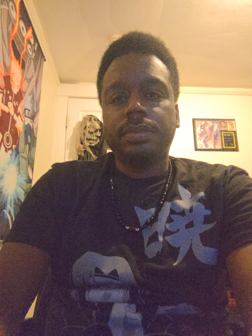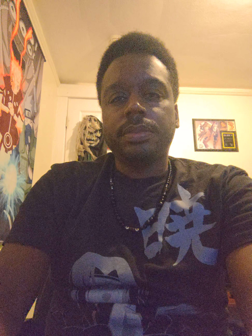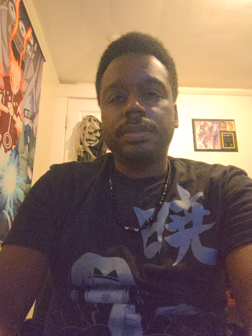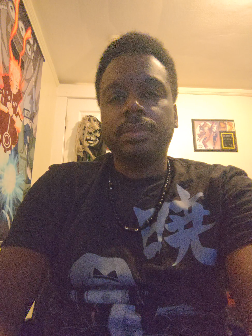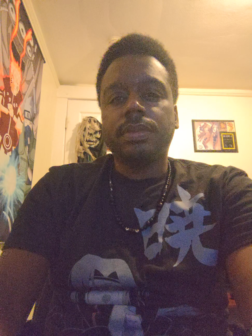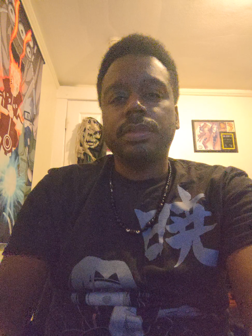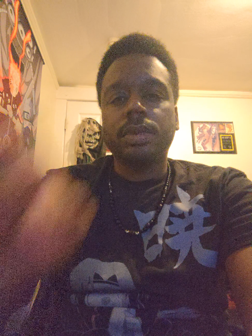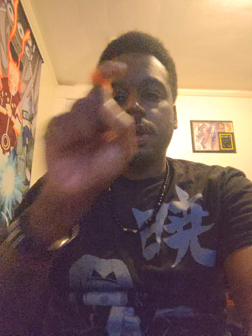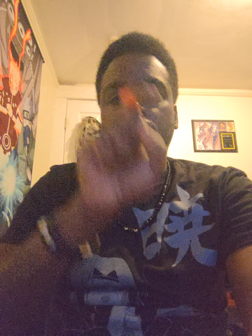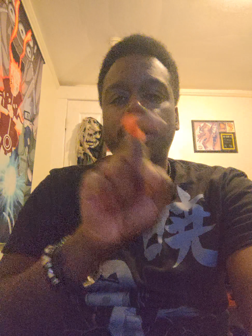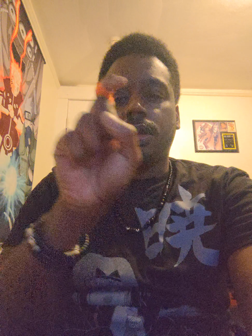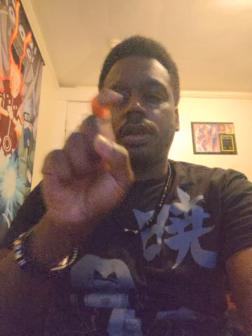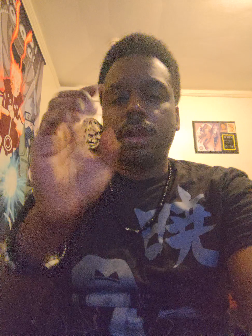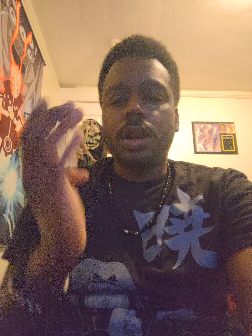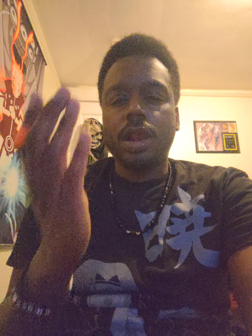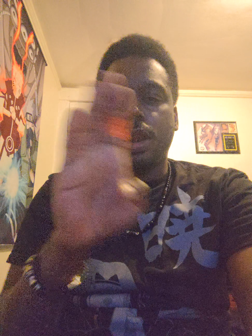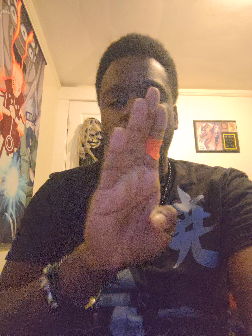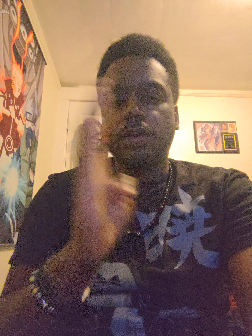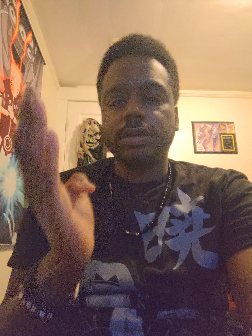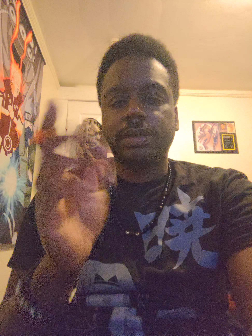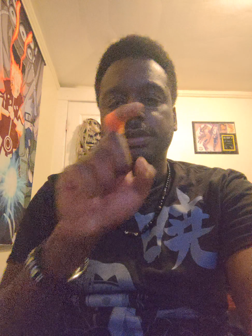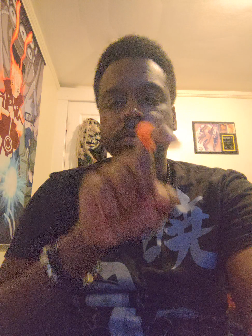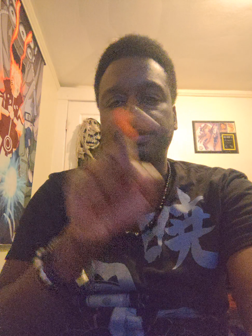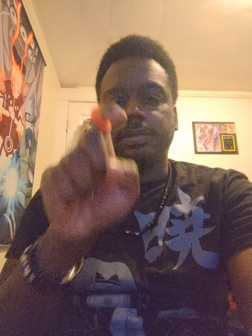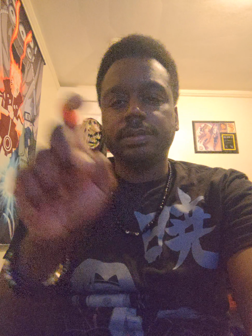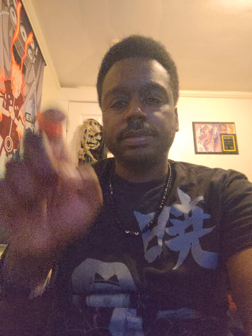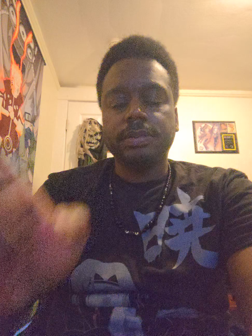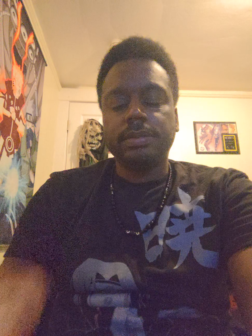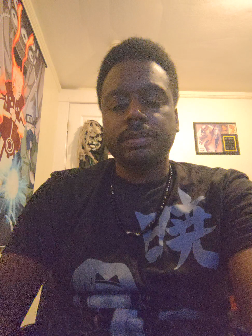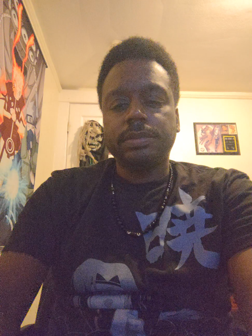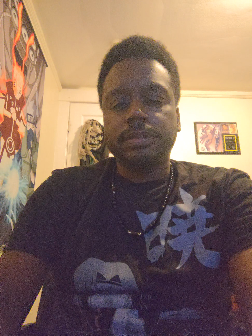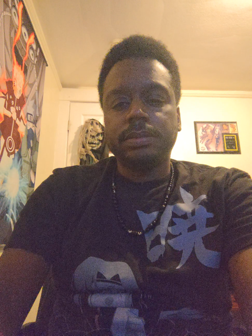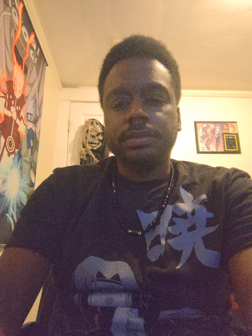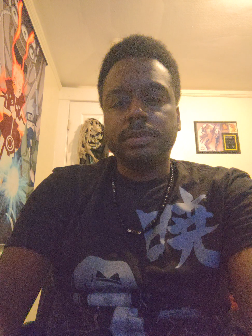closet